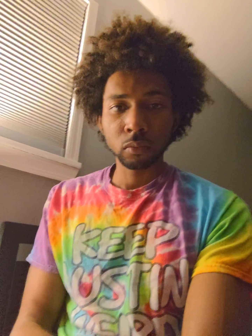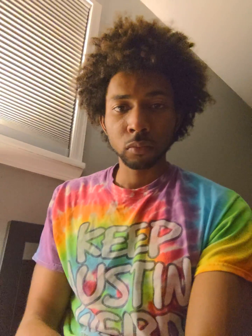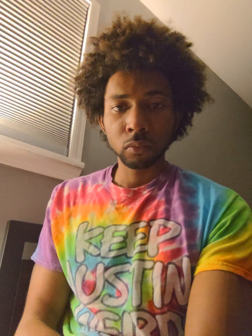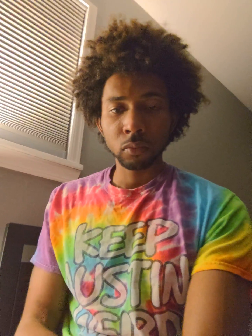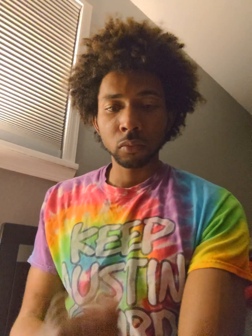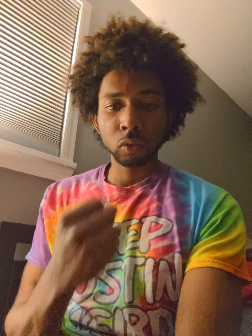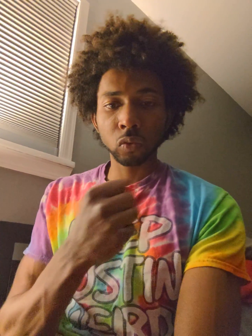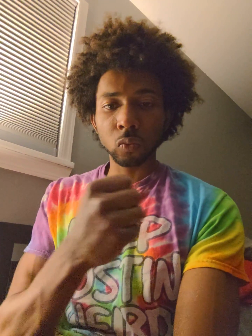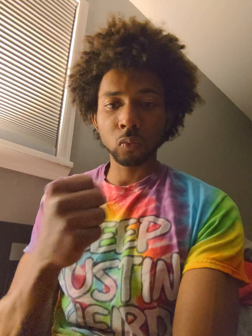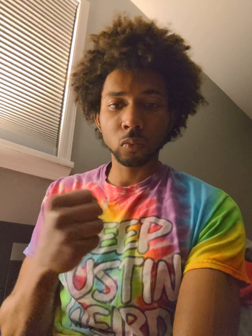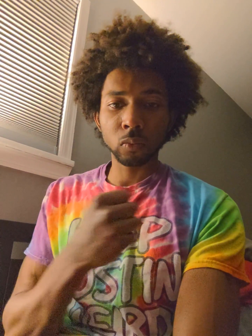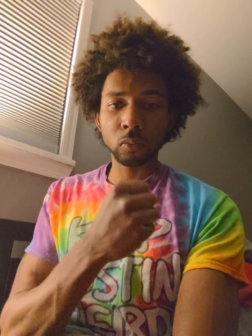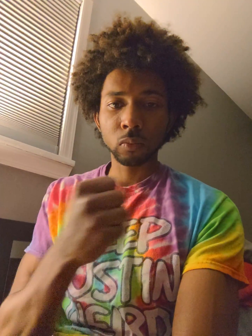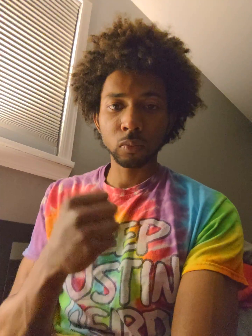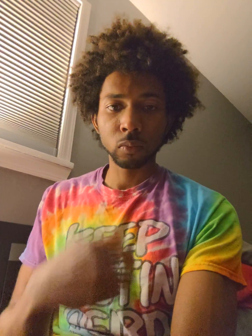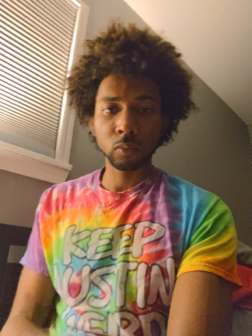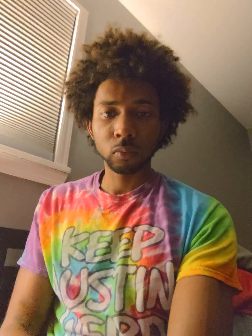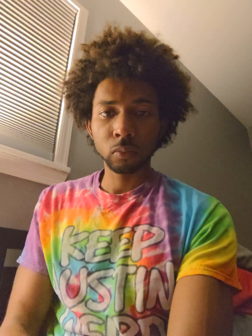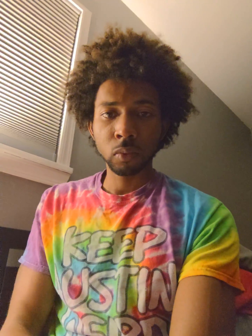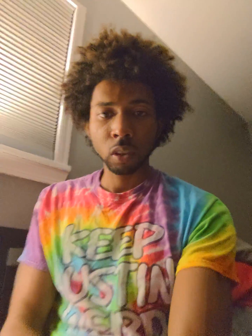coffee